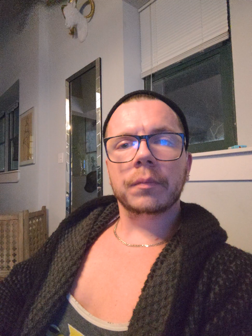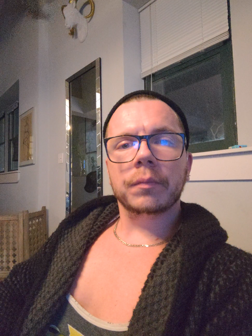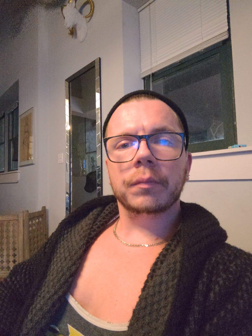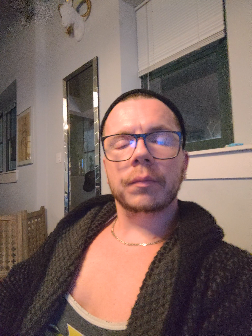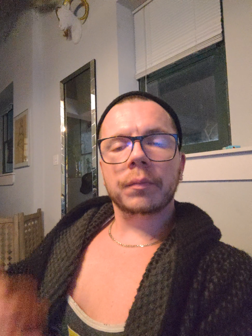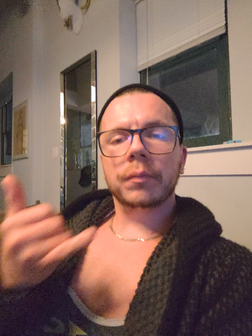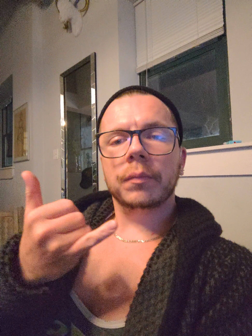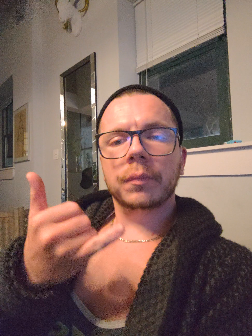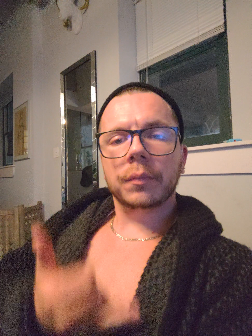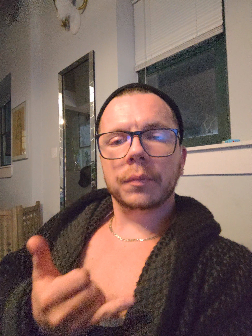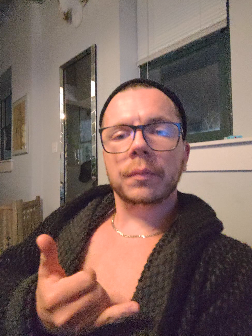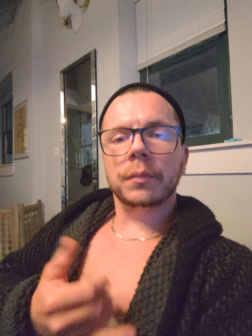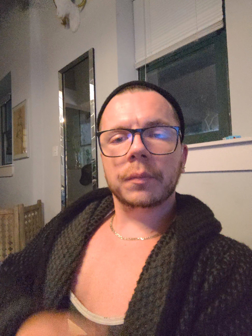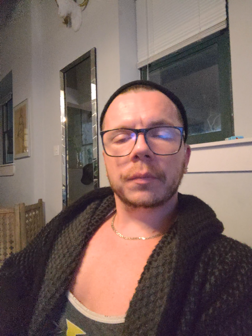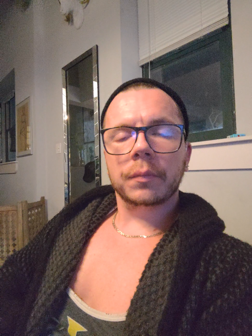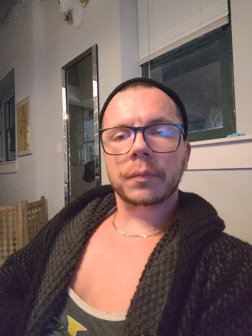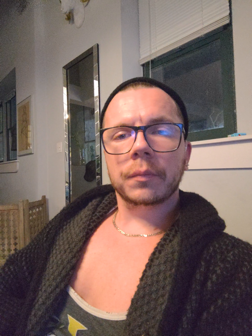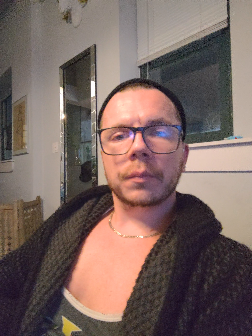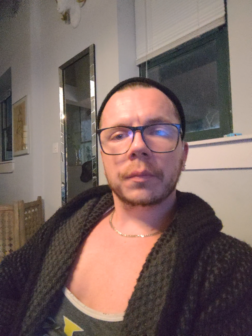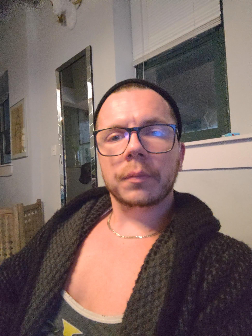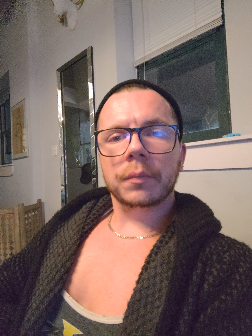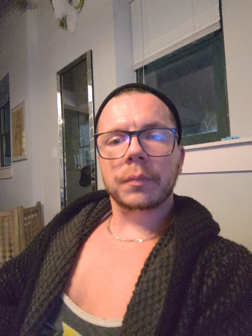now